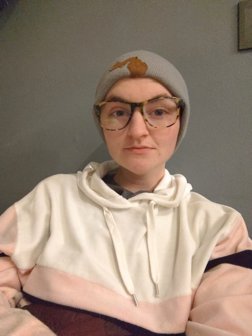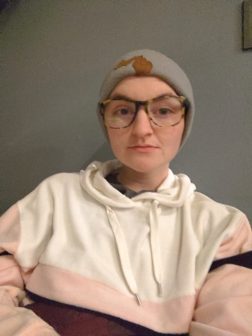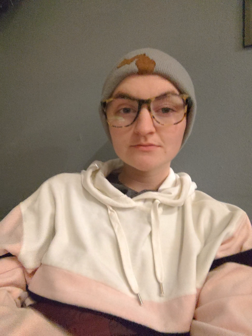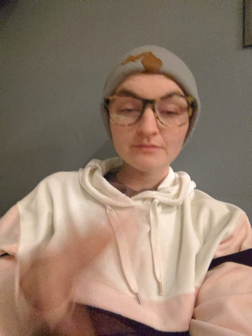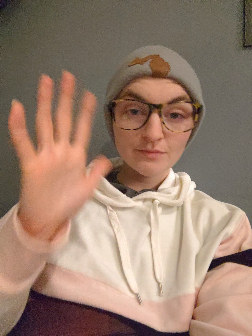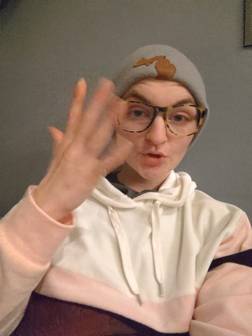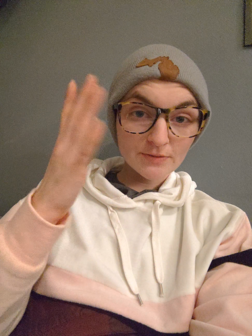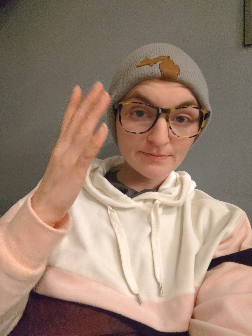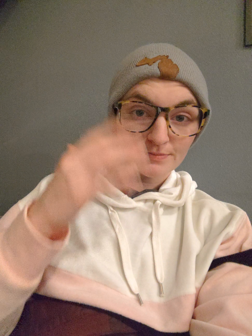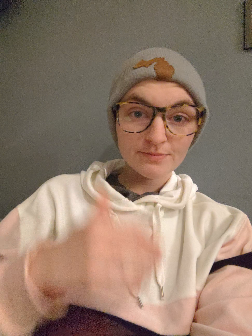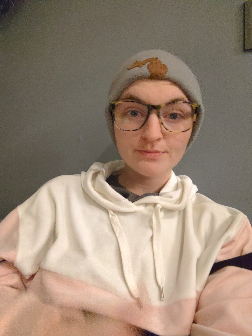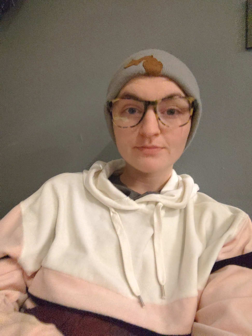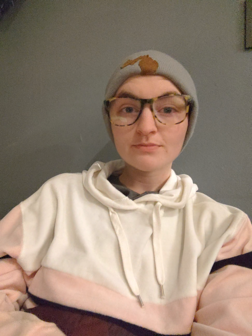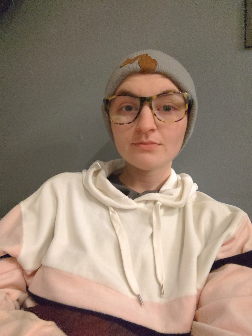tree